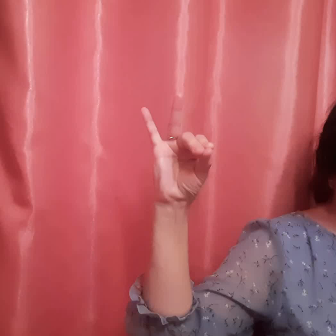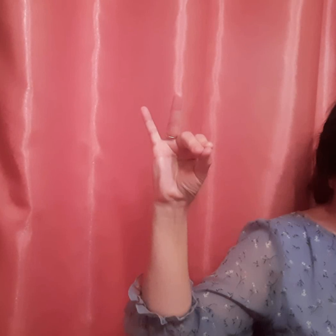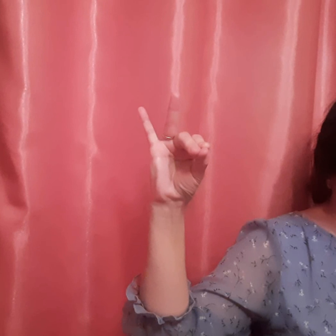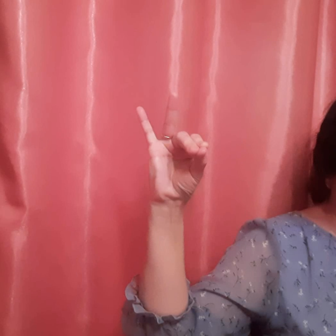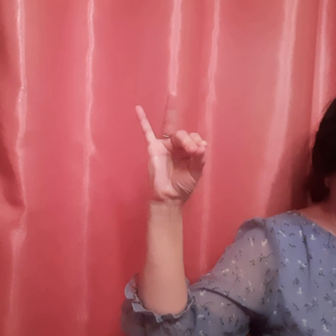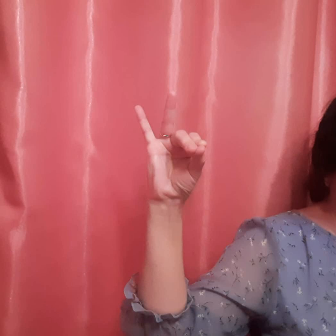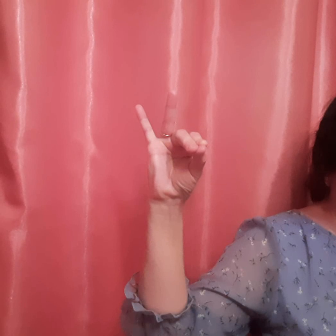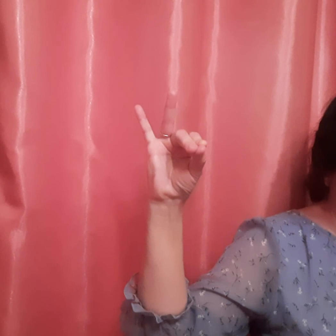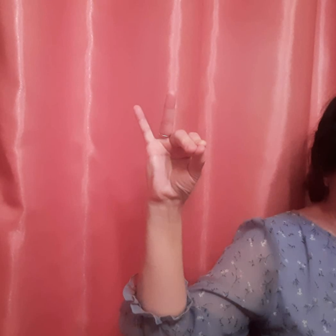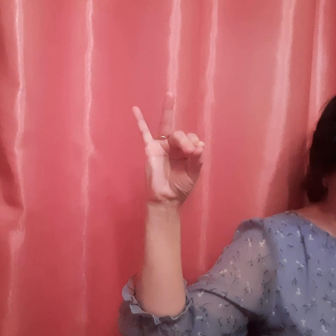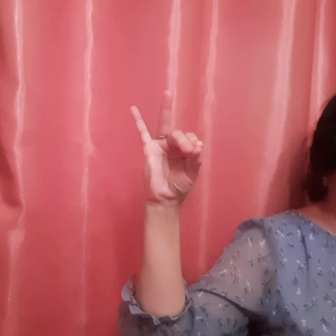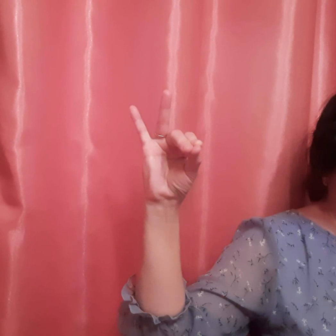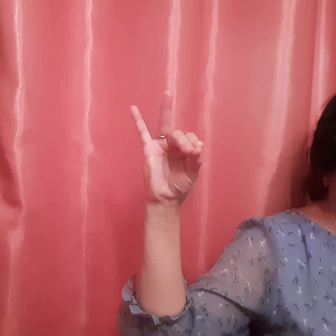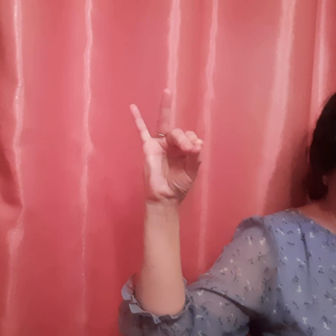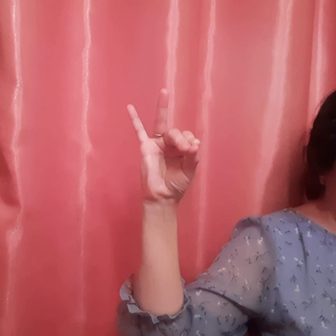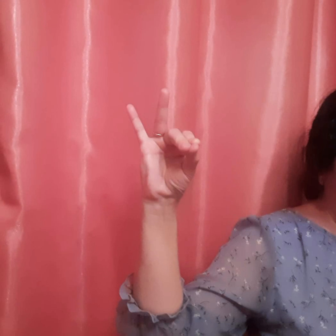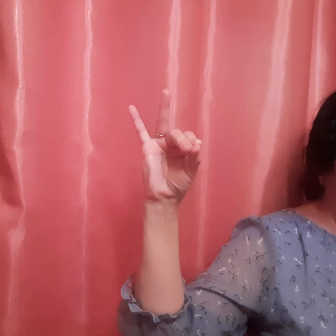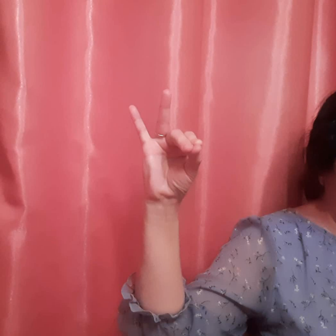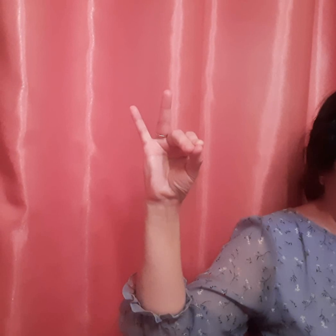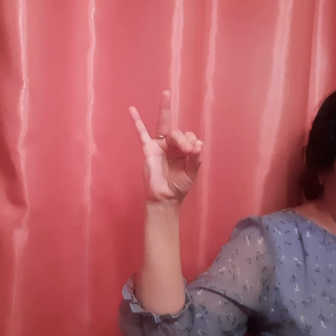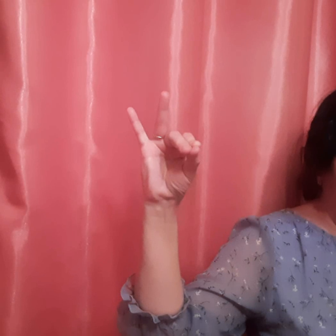И